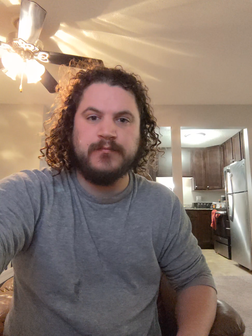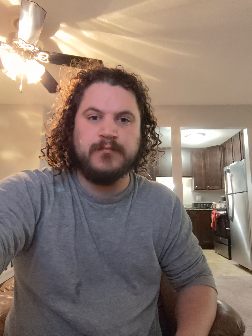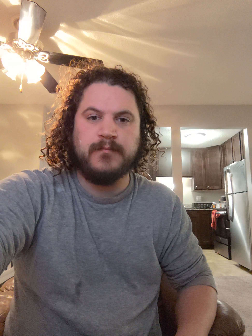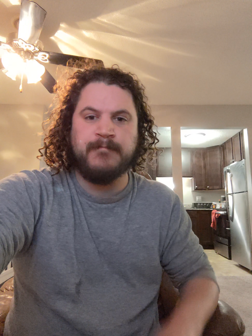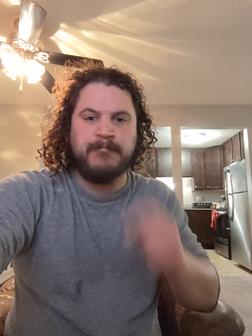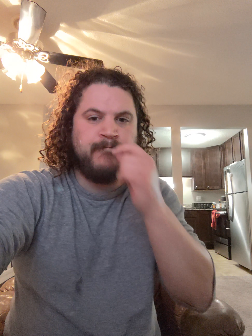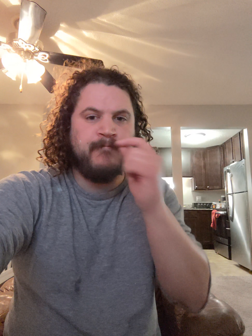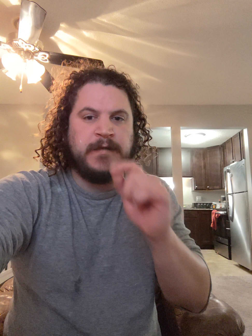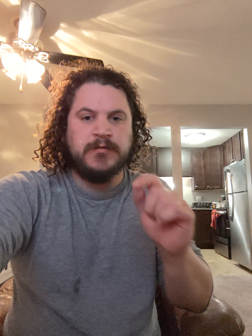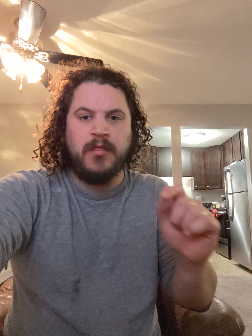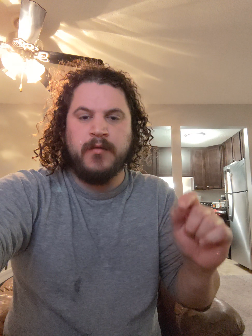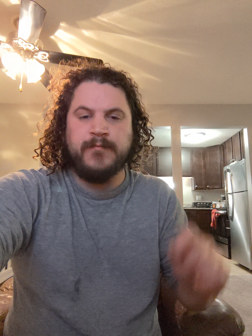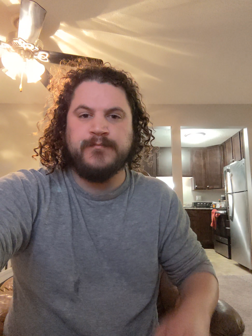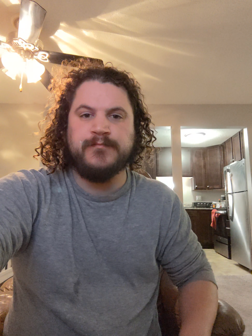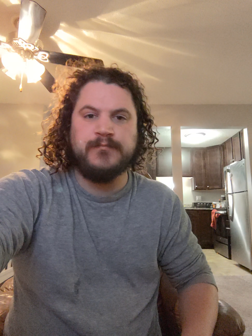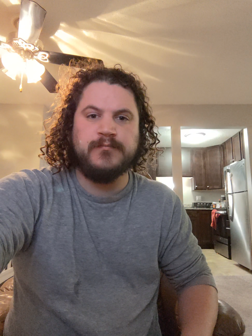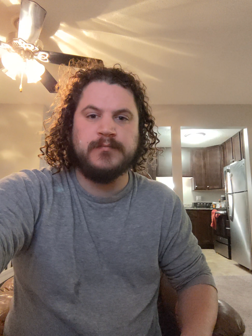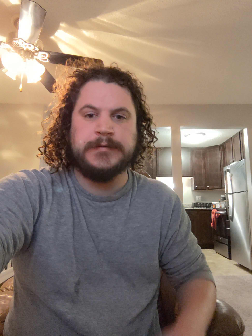pencil